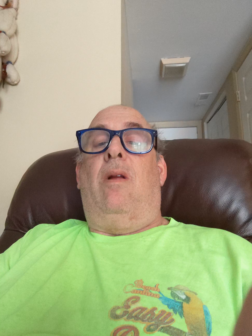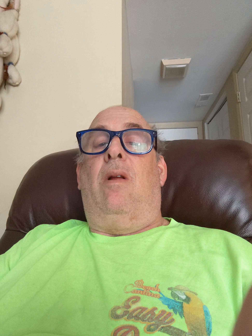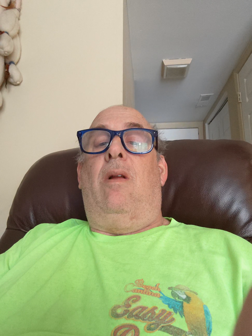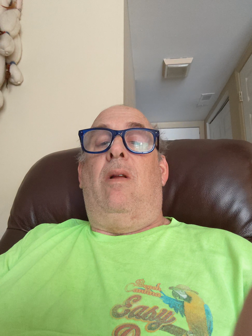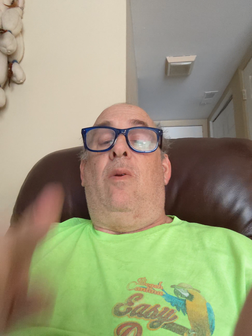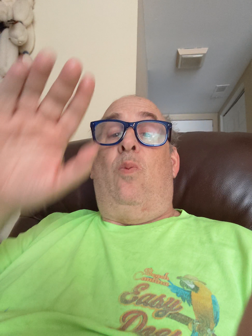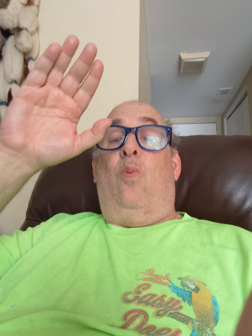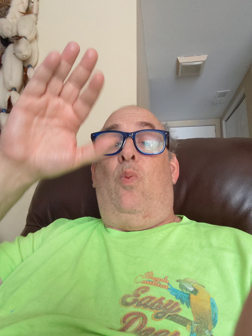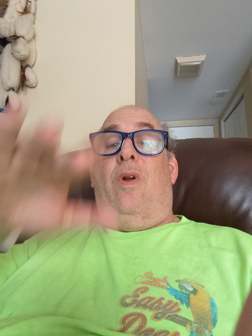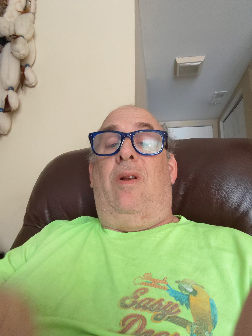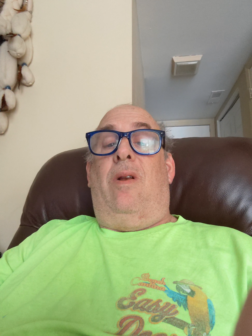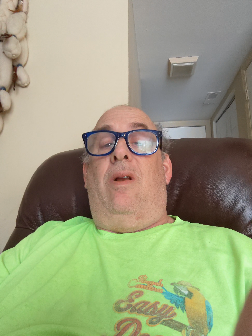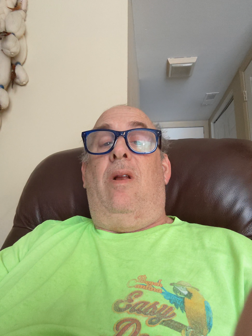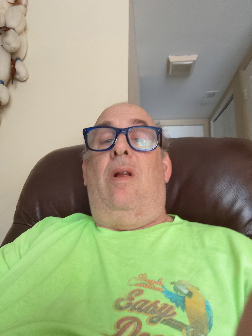rain